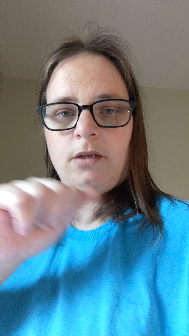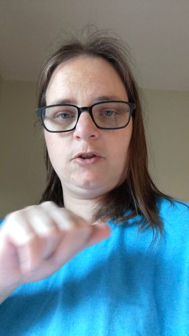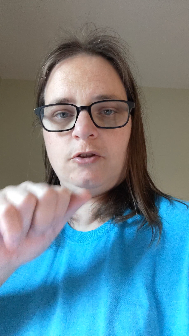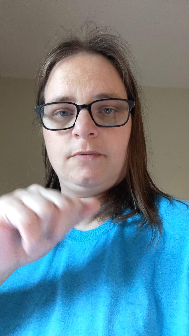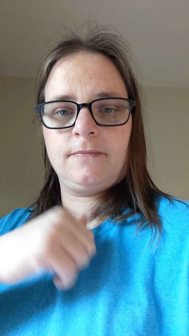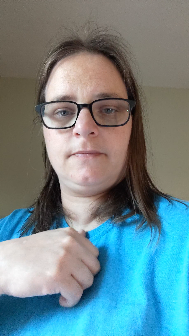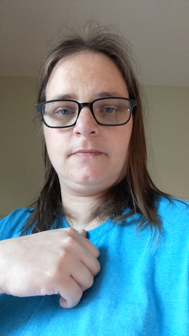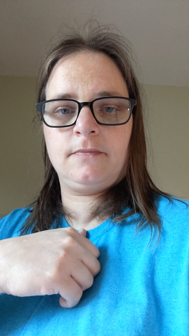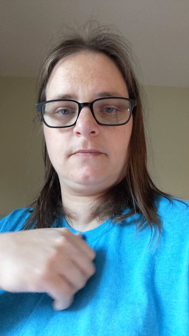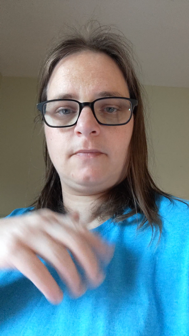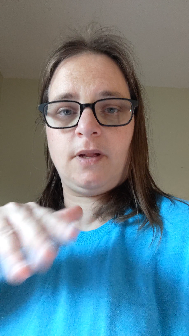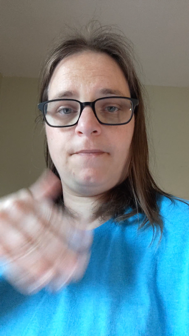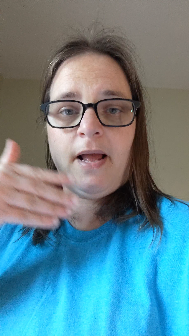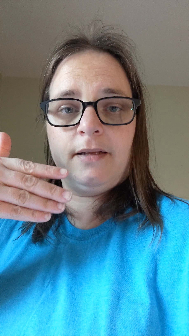pants